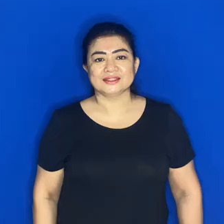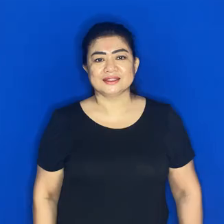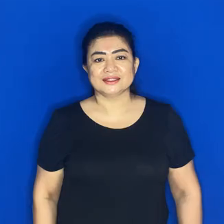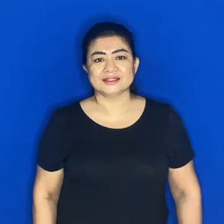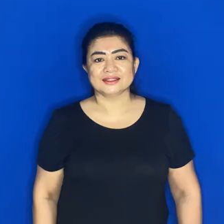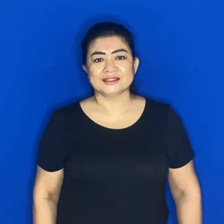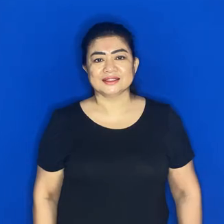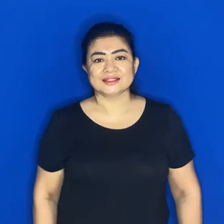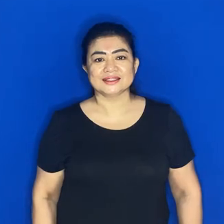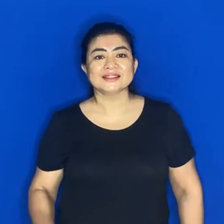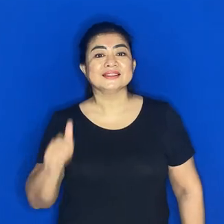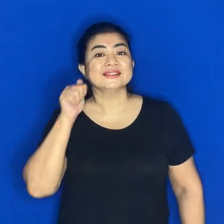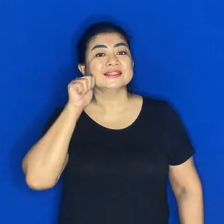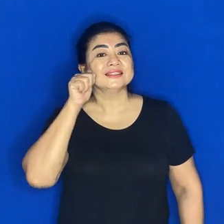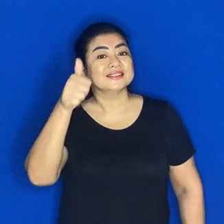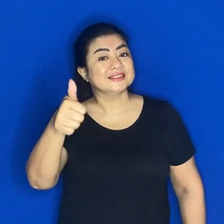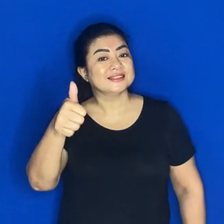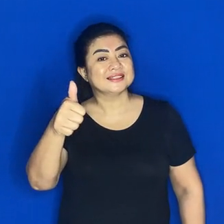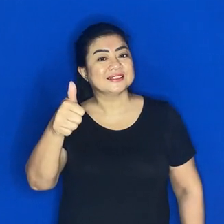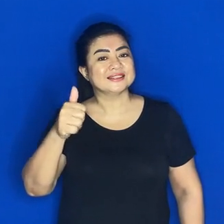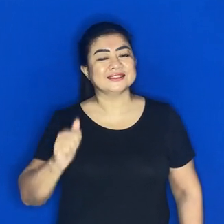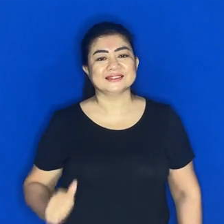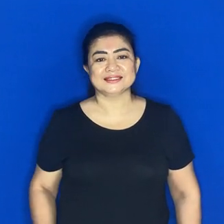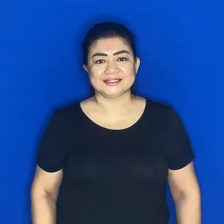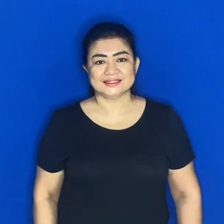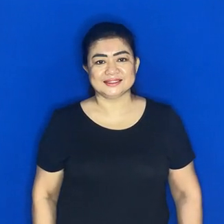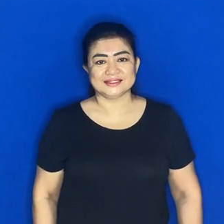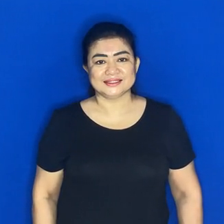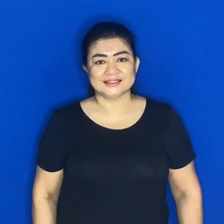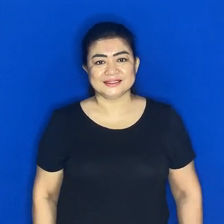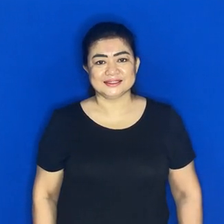tomorrow